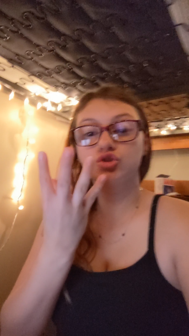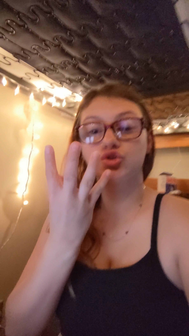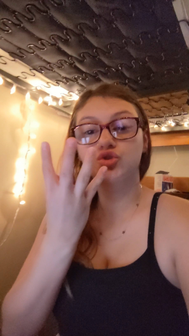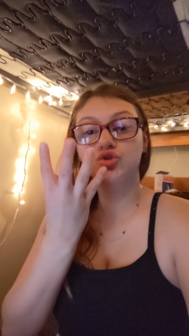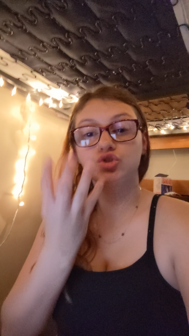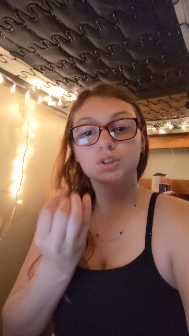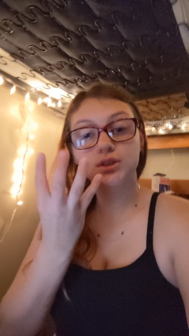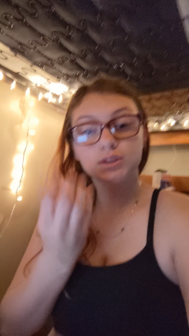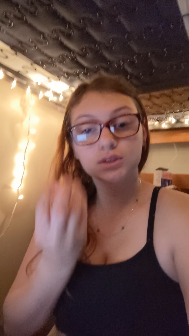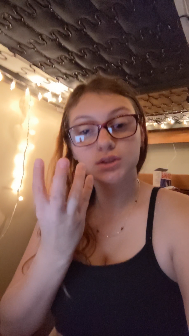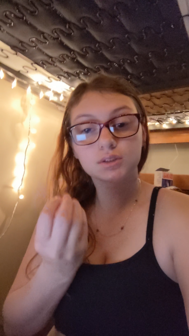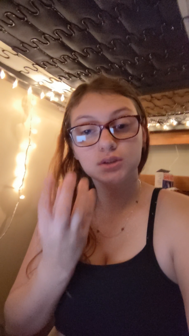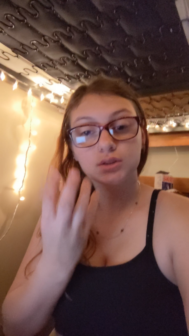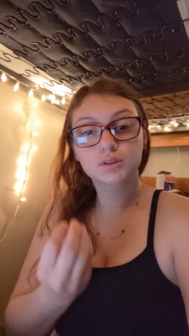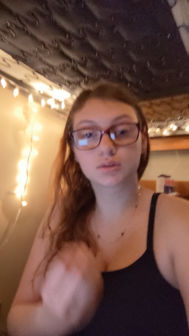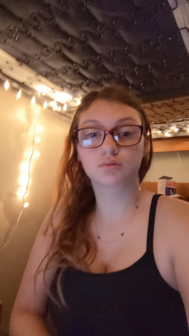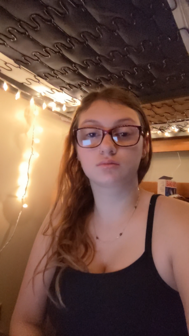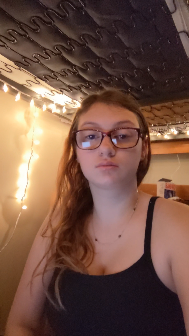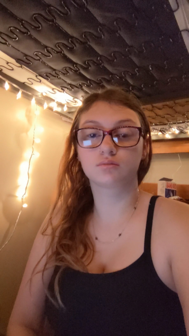gentle